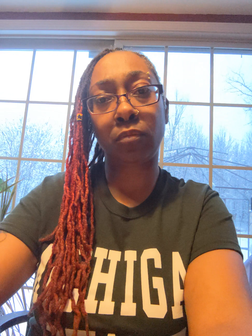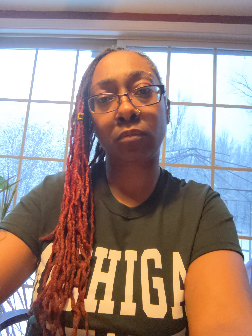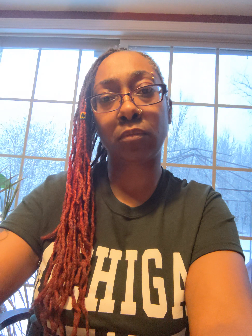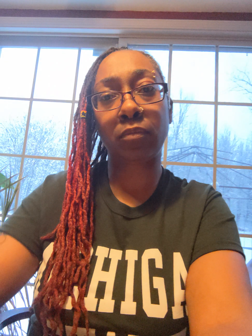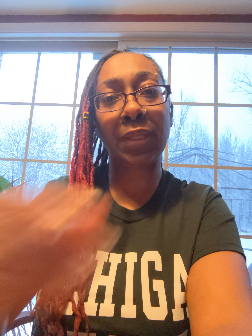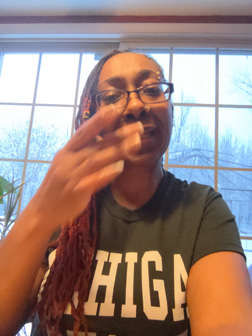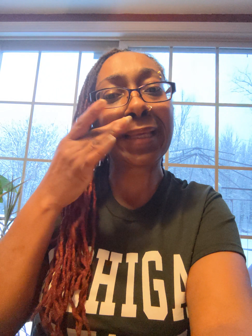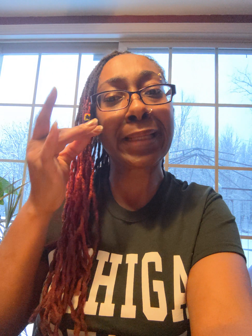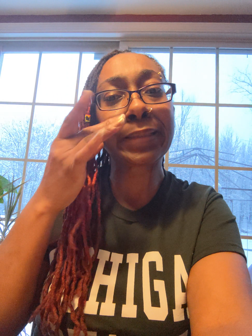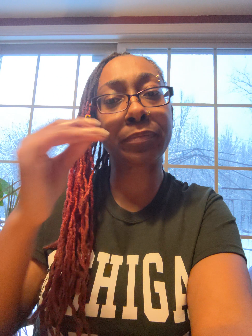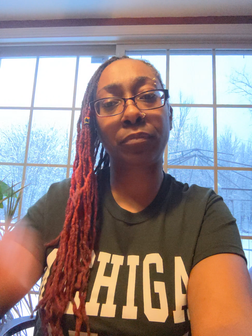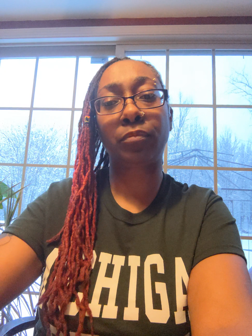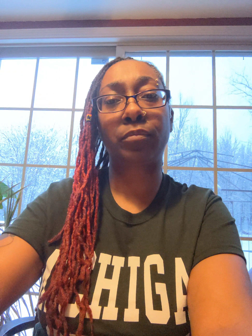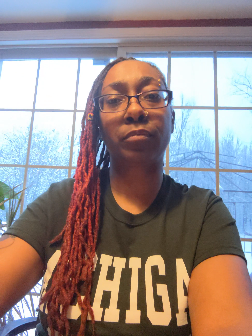kitty